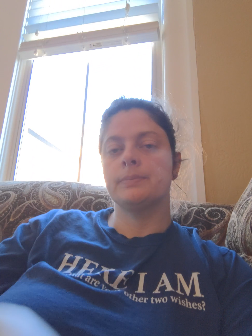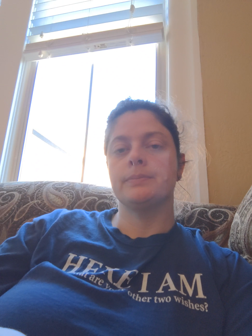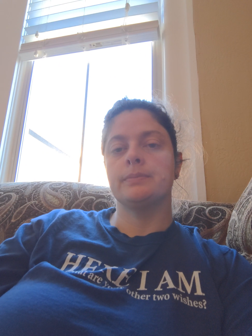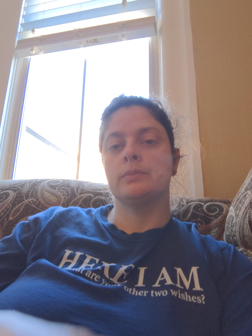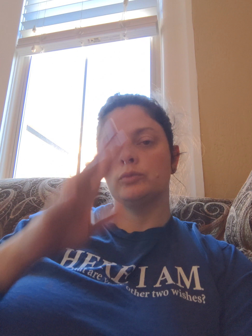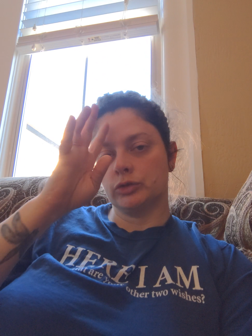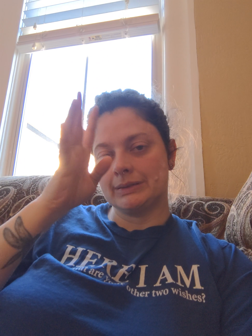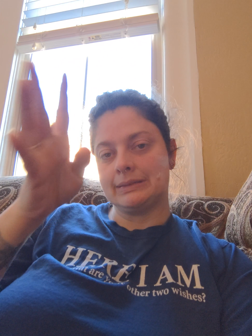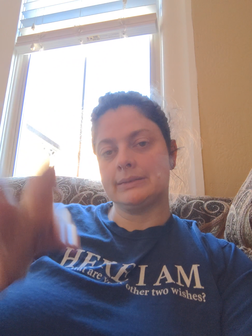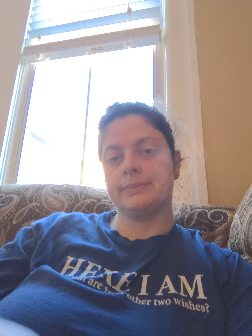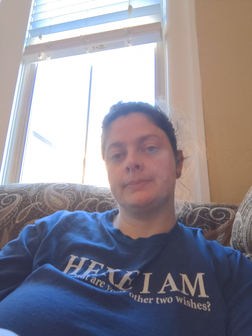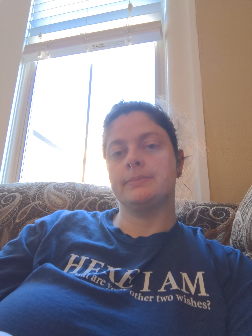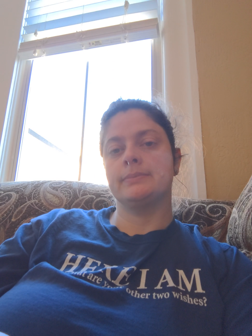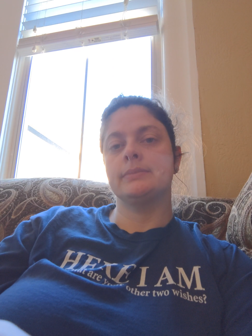pretend